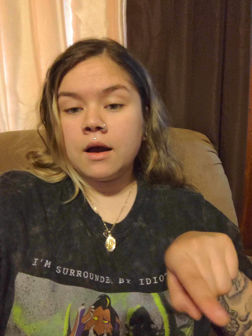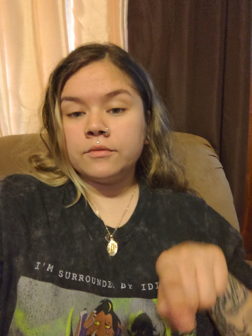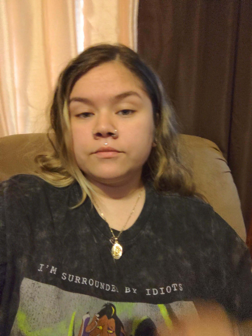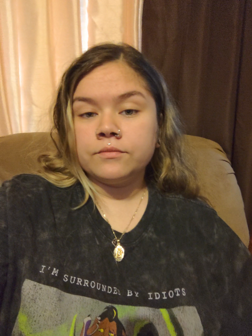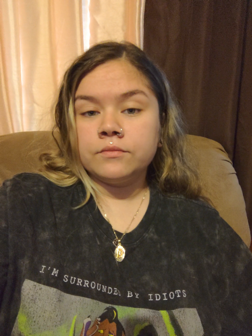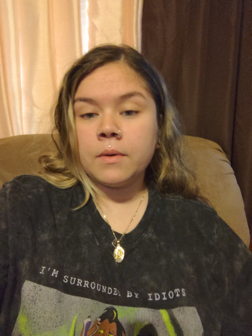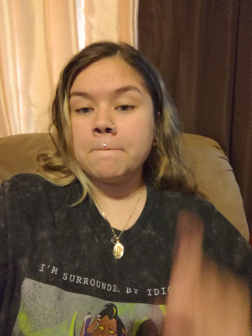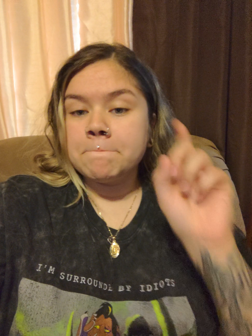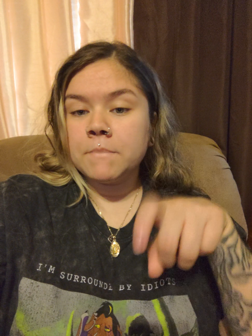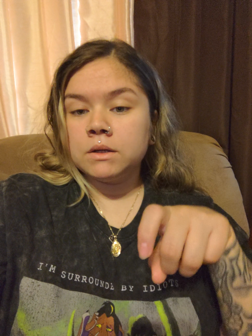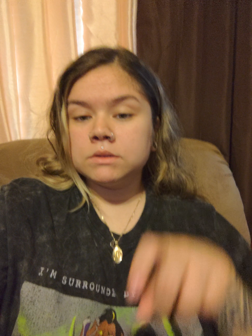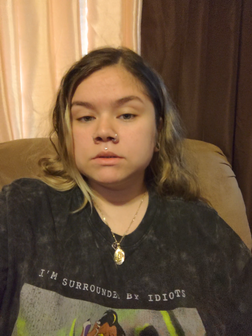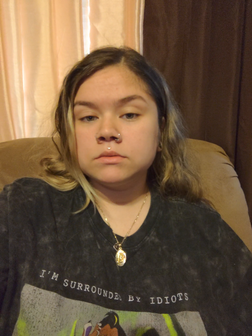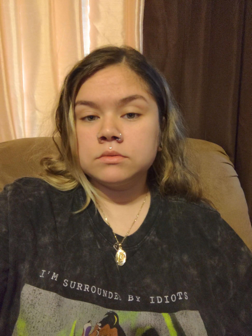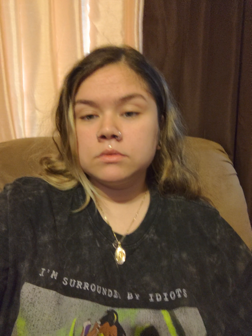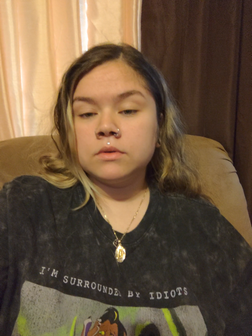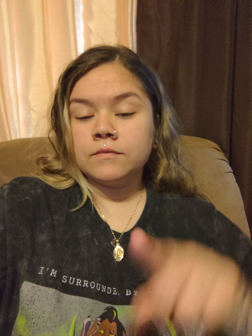must